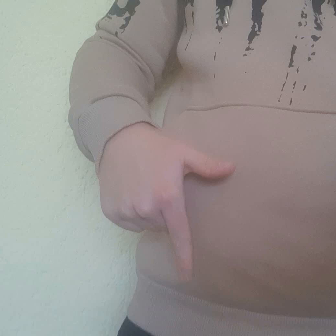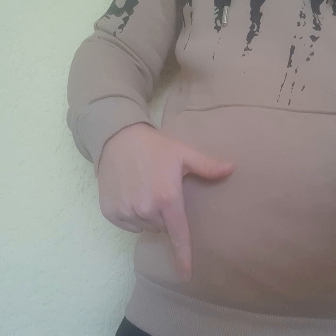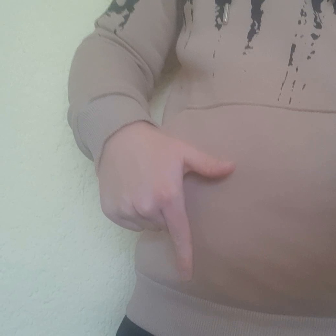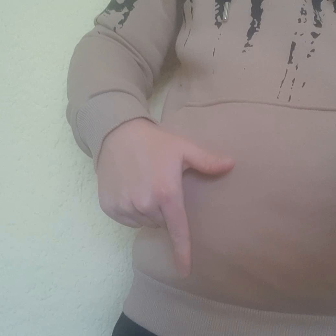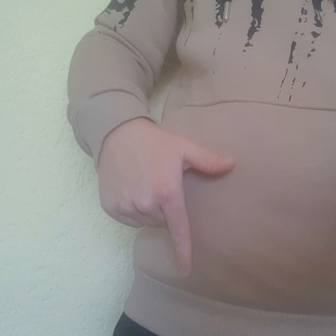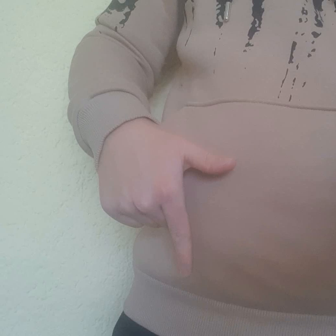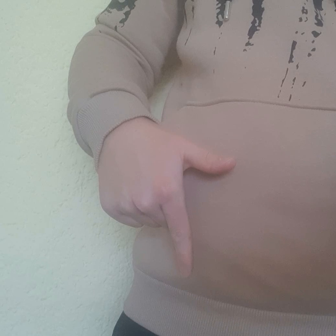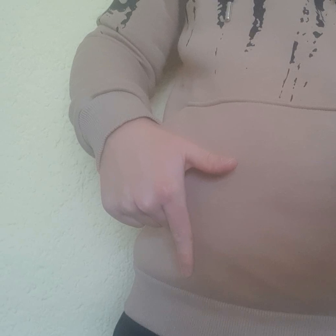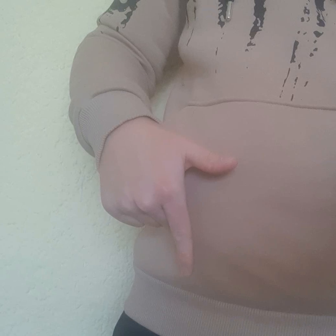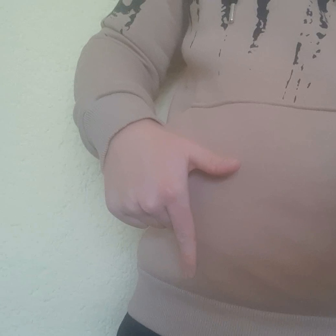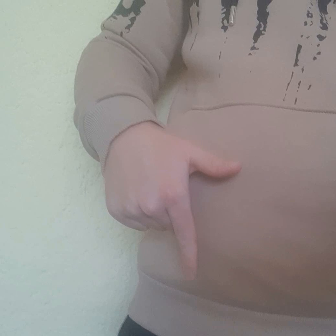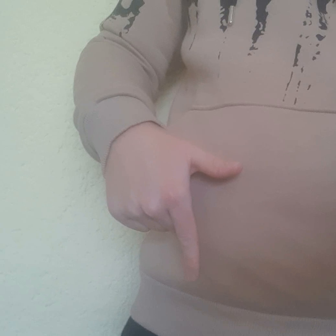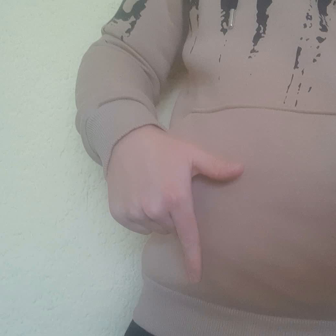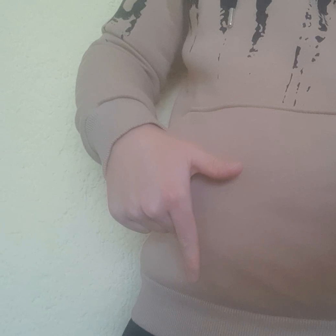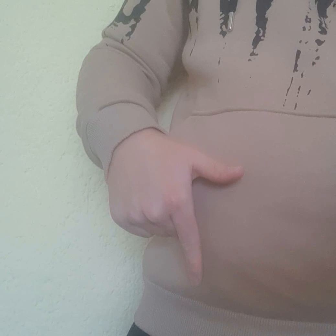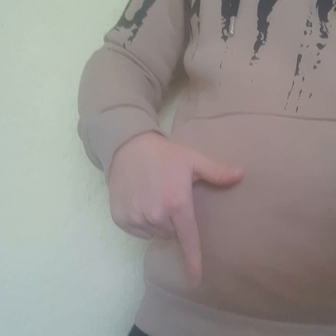Г